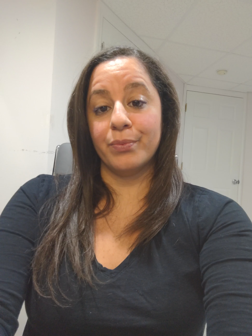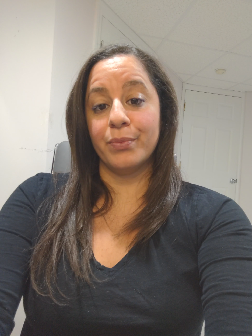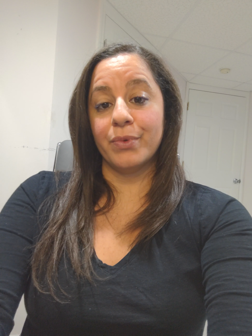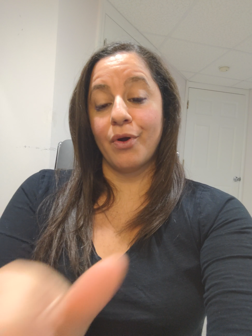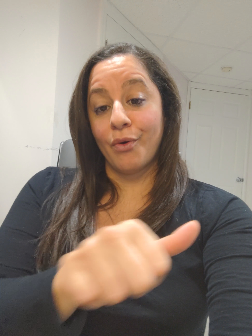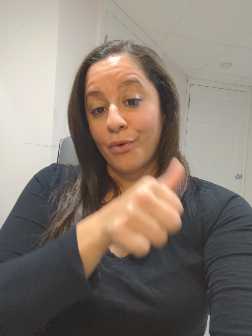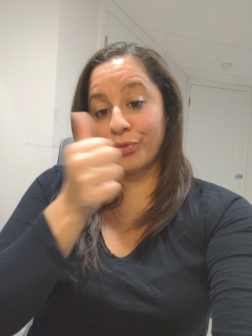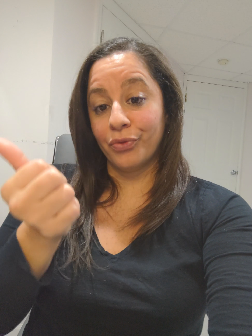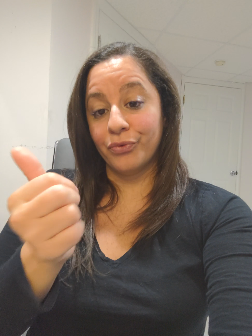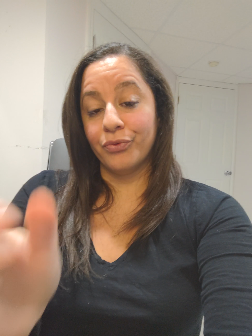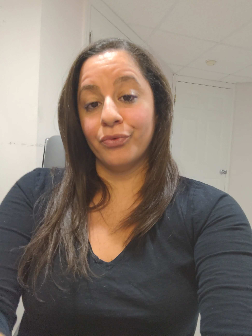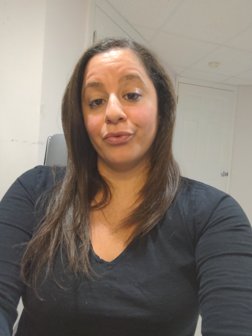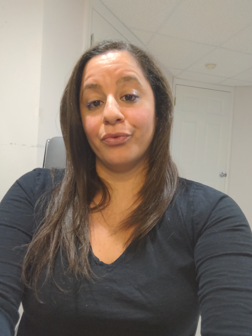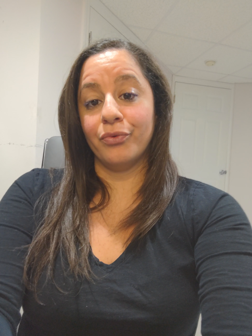another